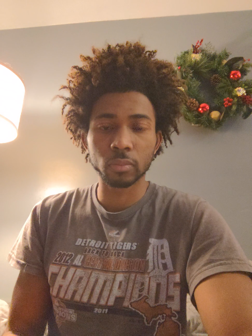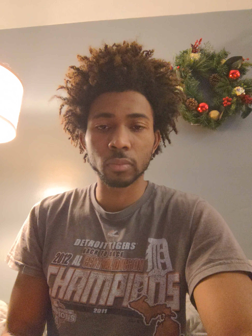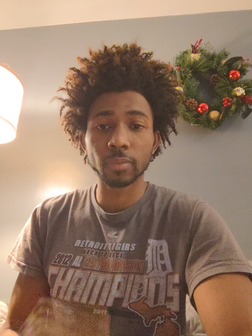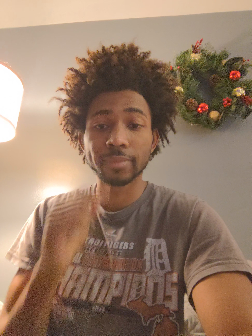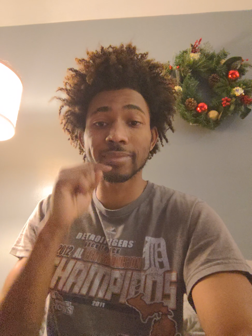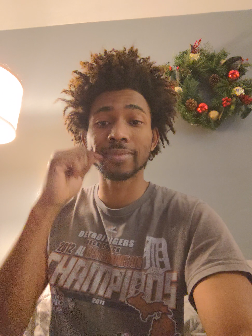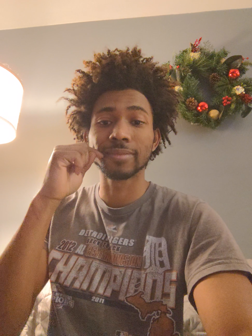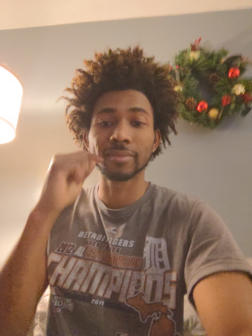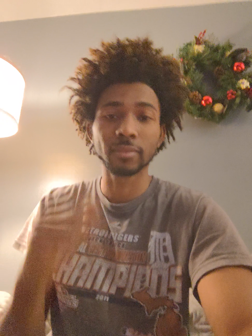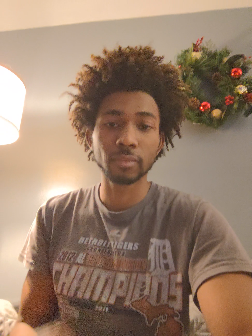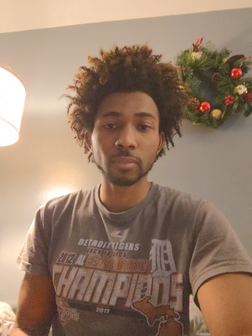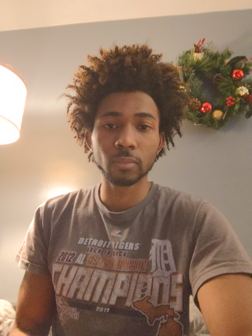smile